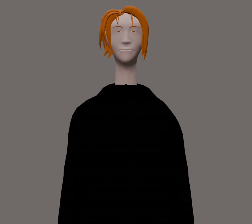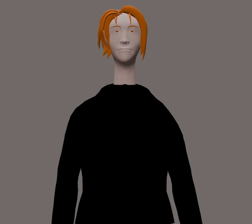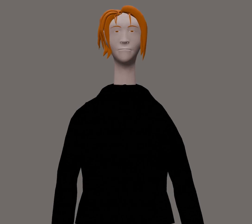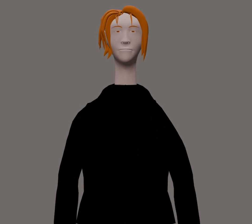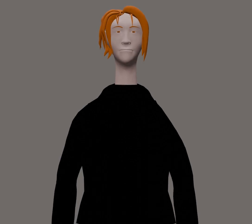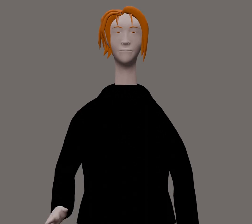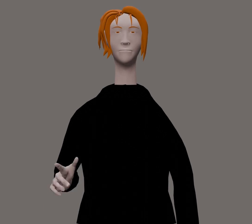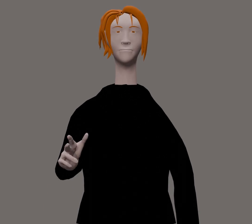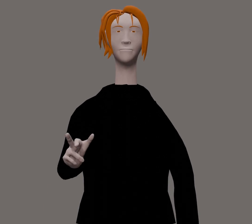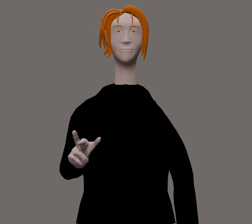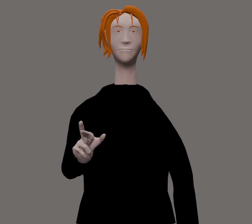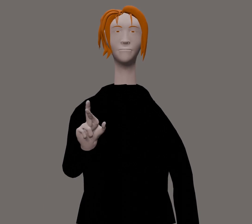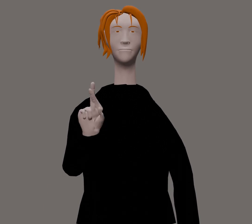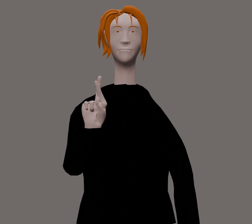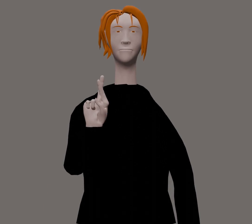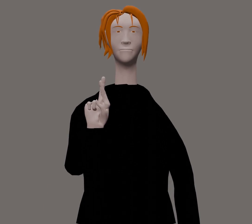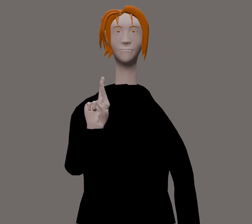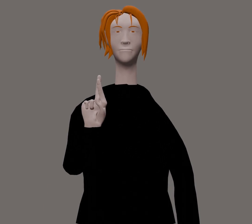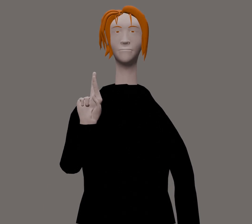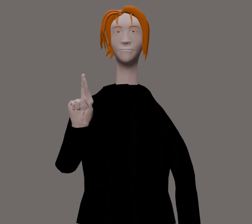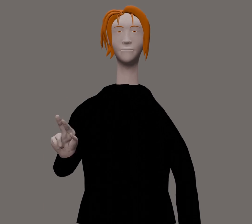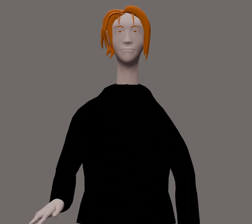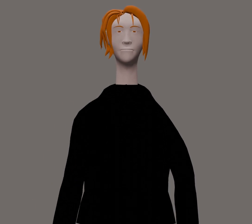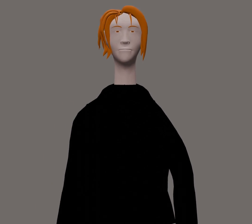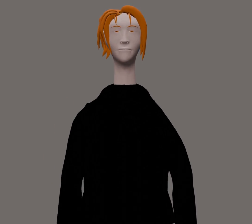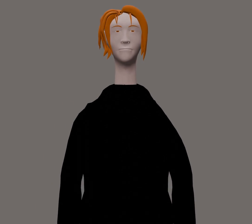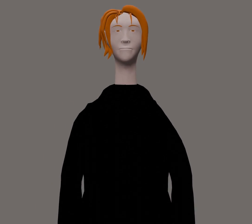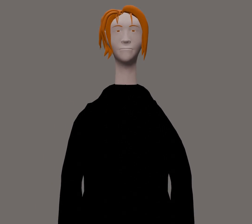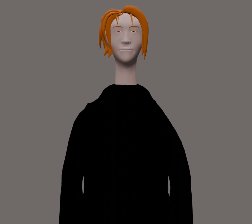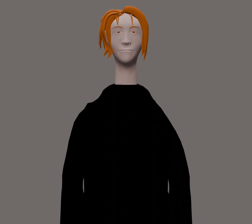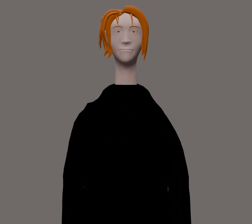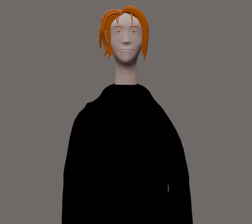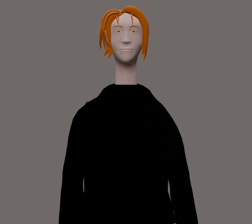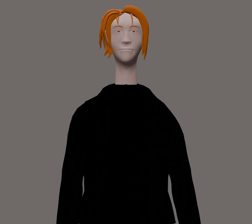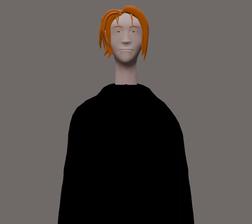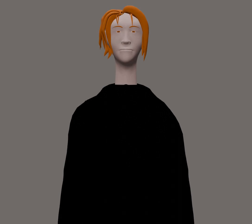R